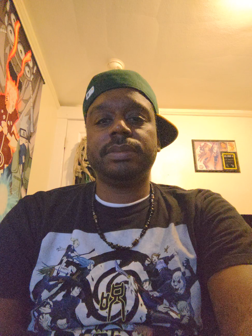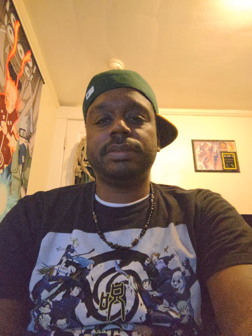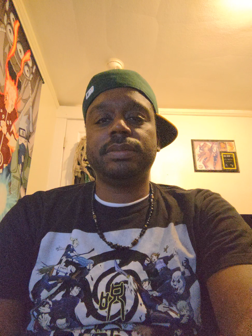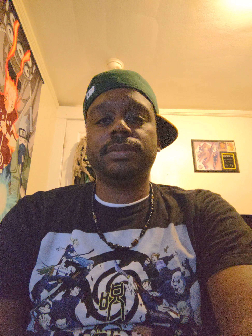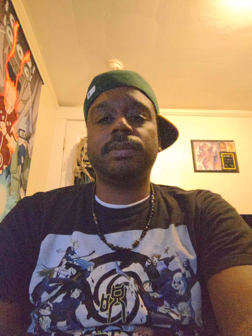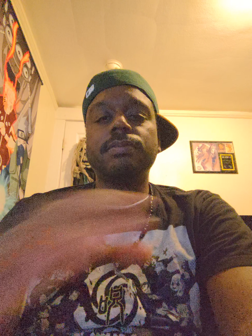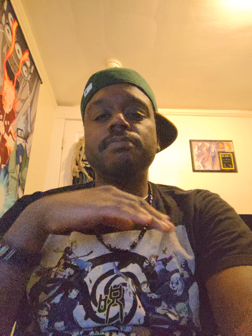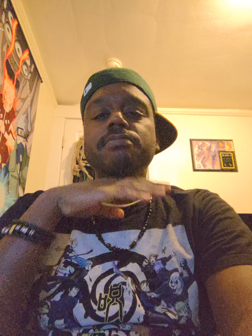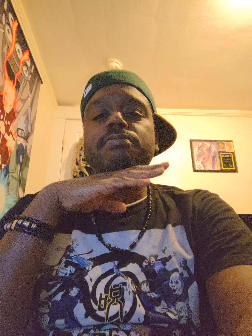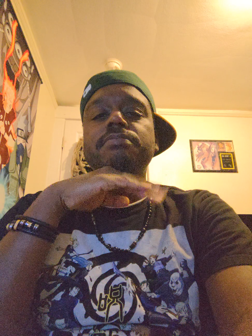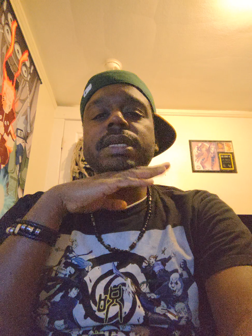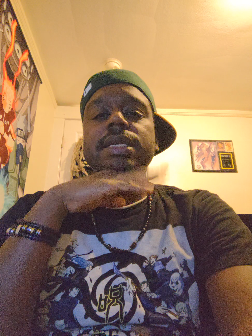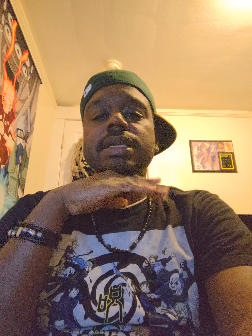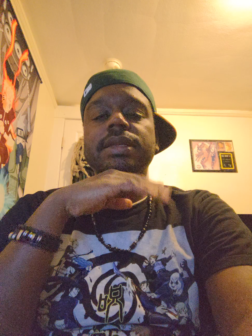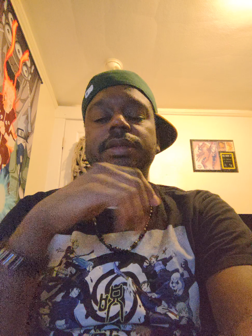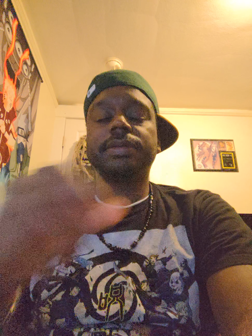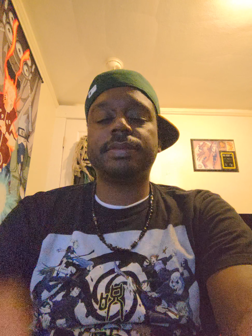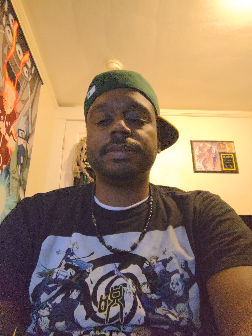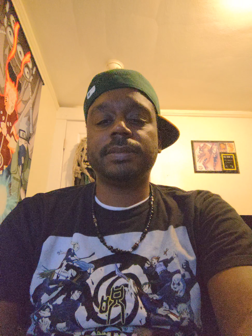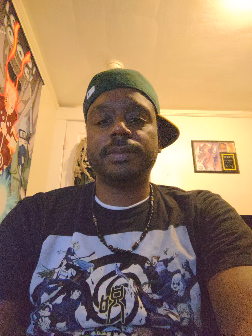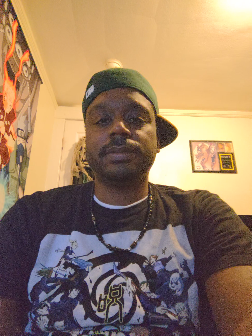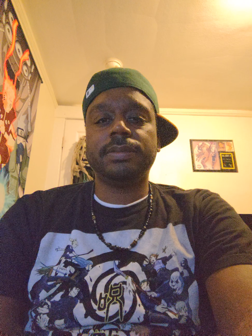pig